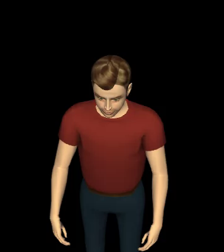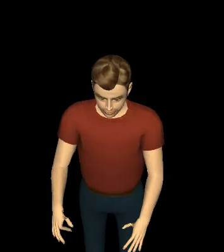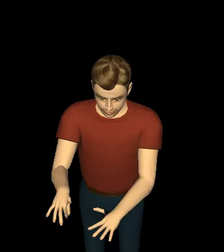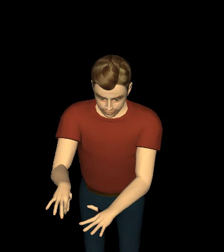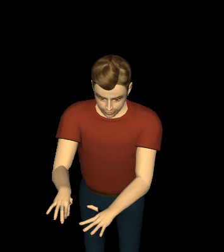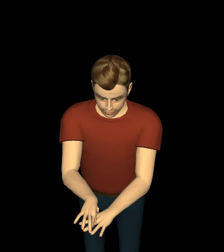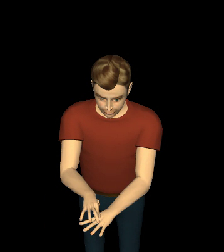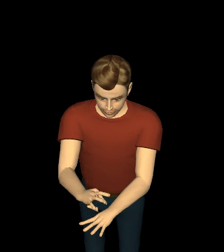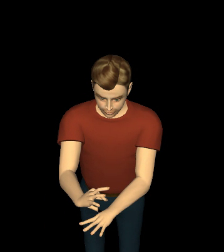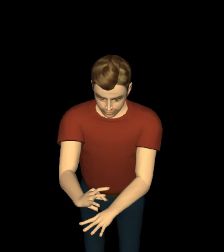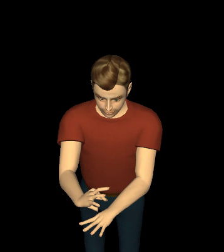زواج